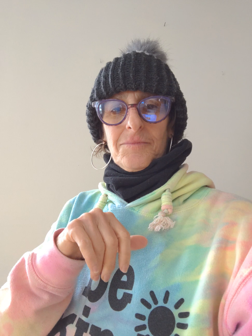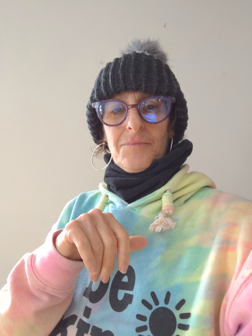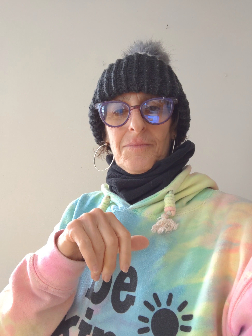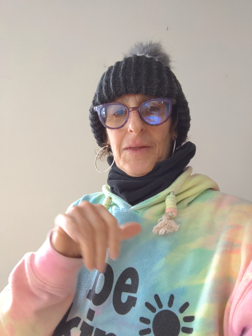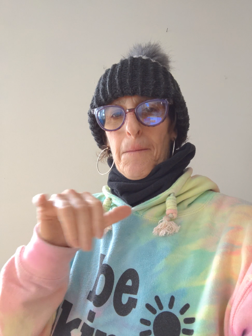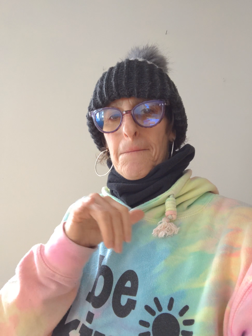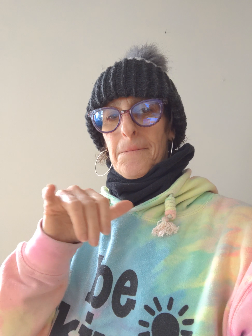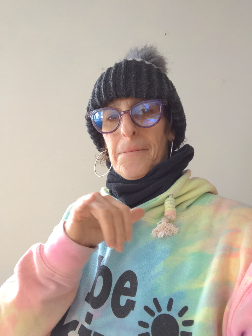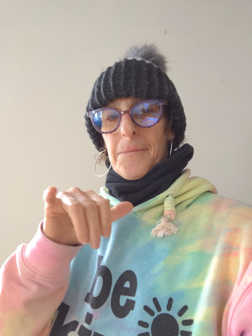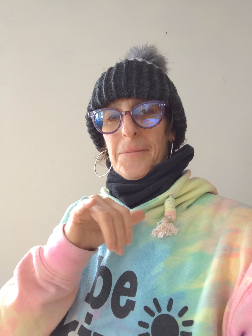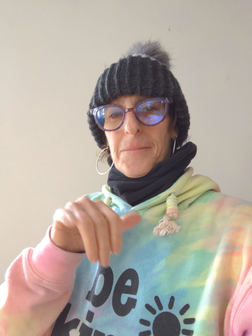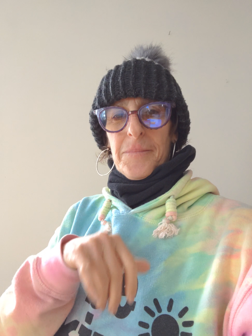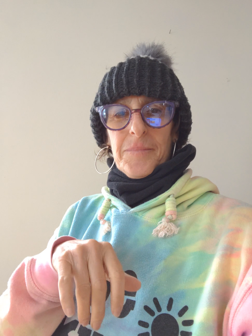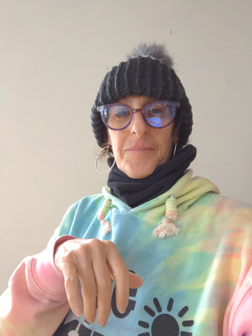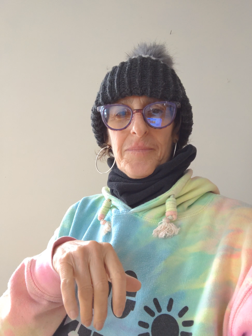same